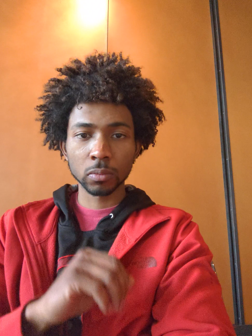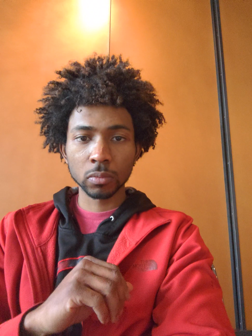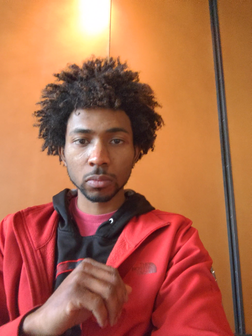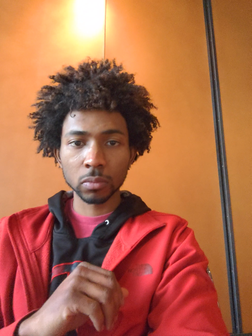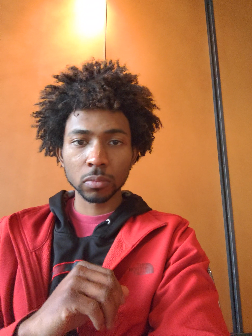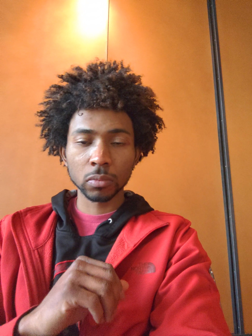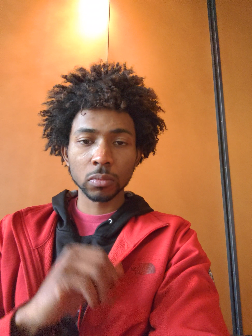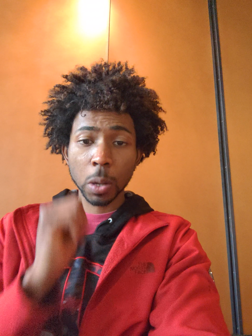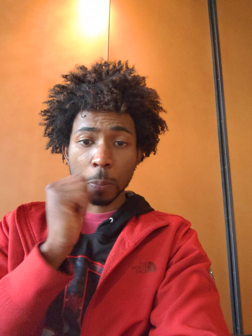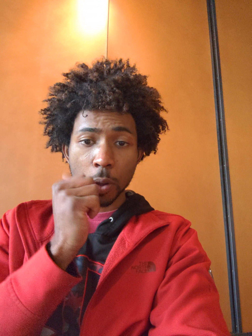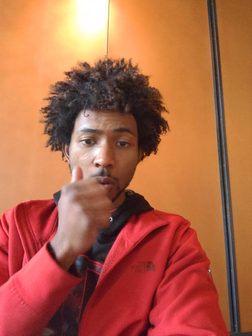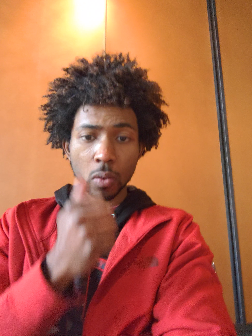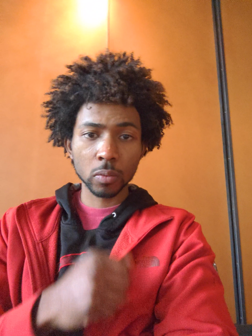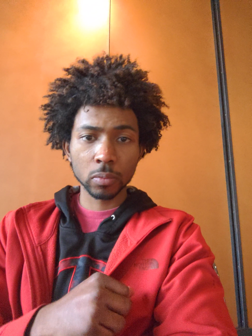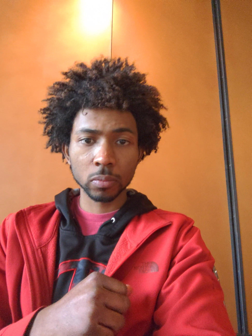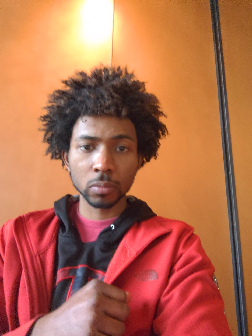tomorrow